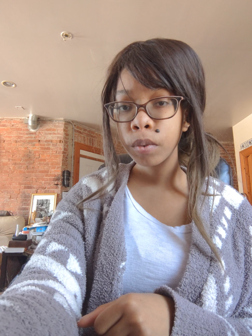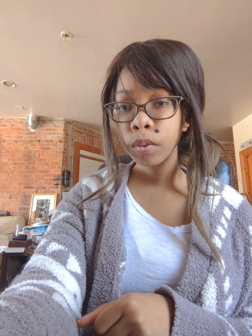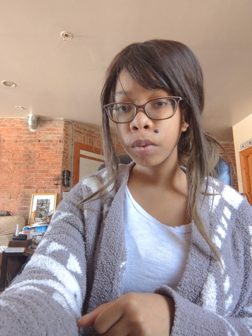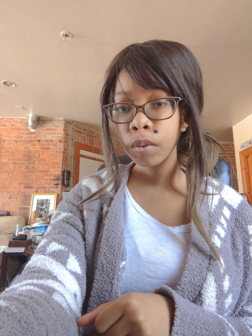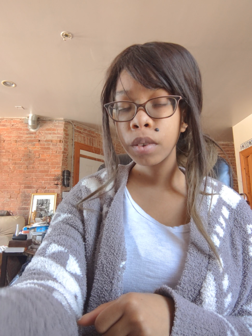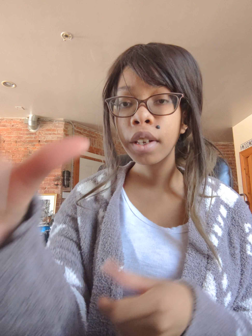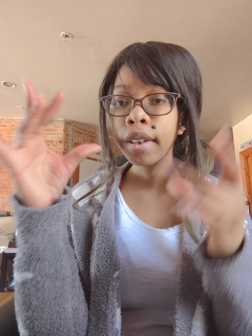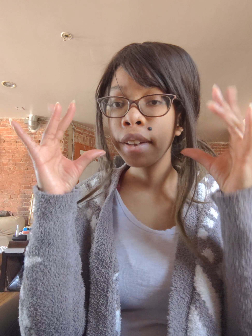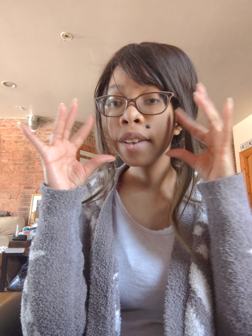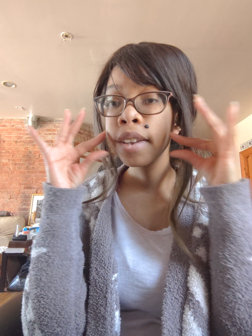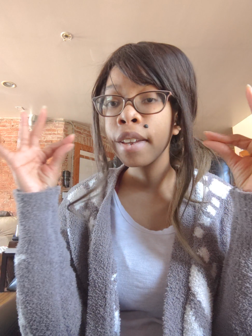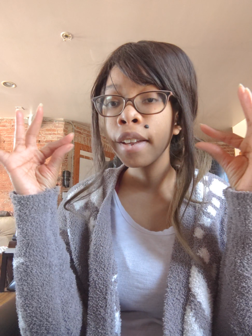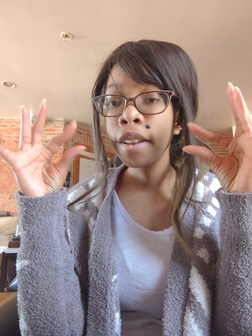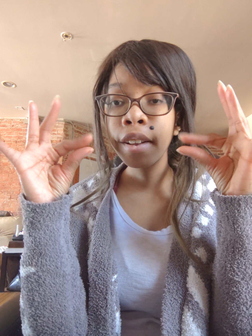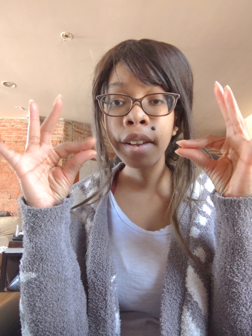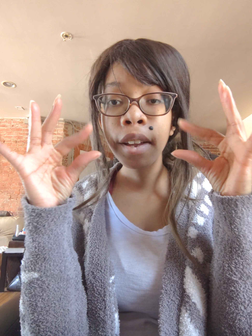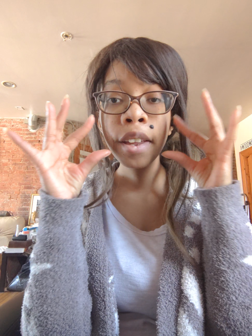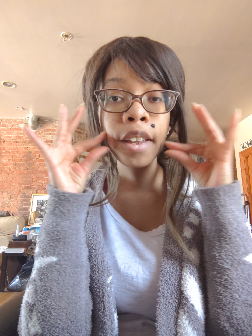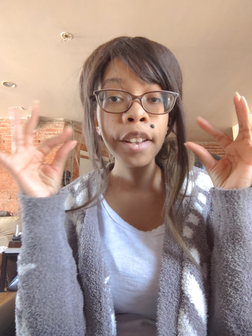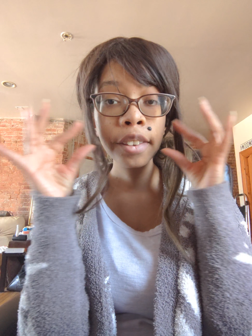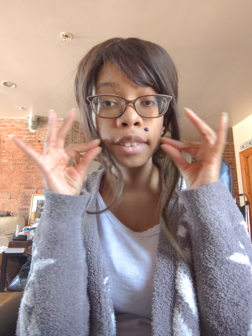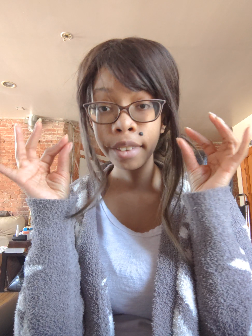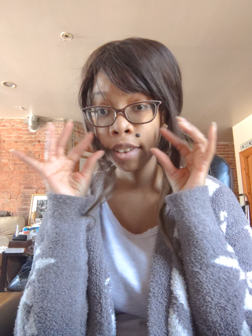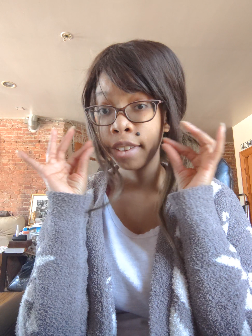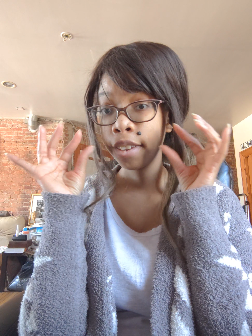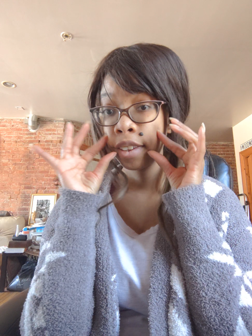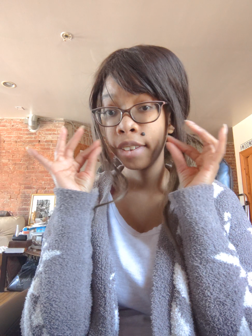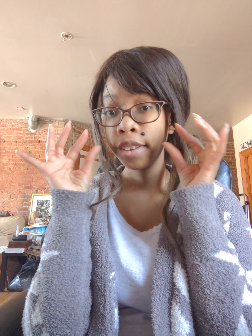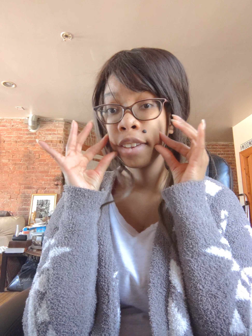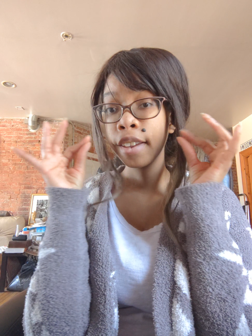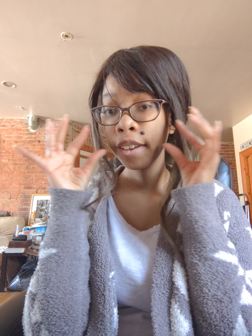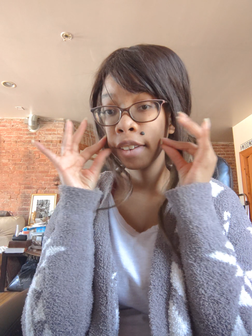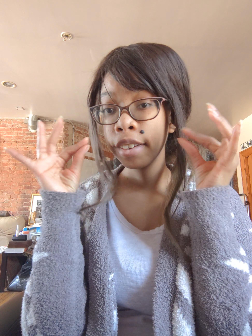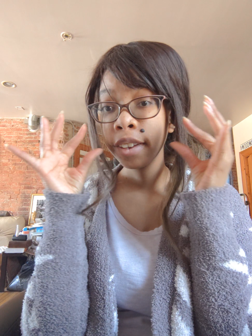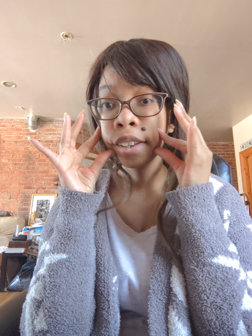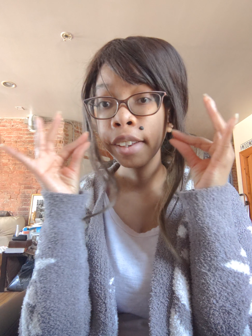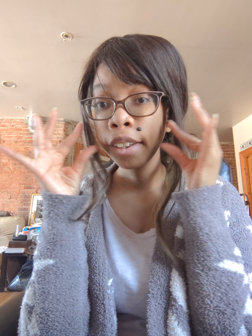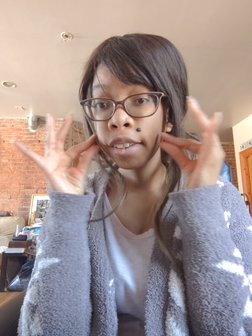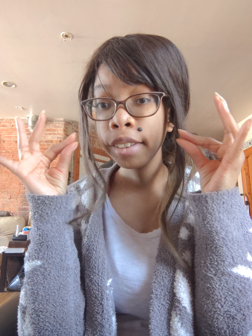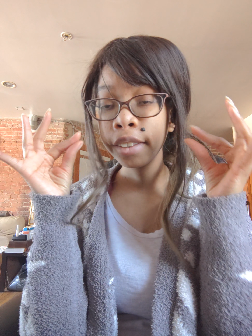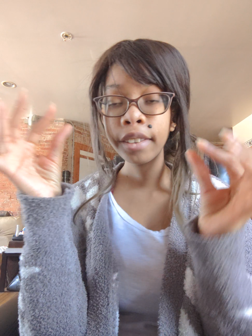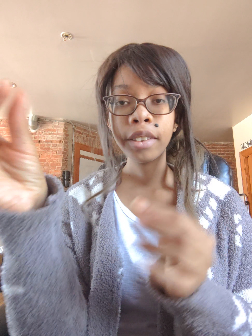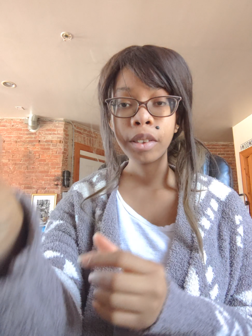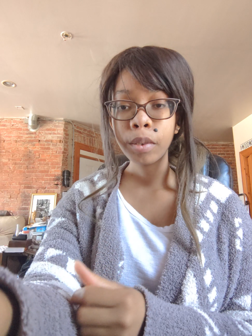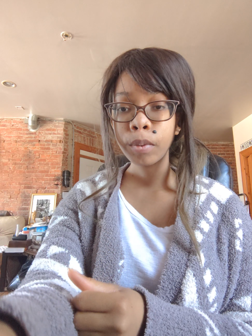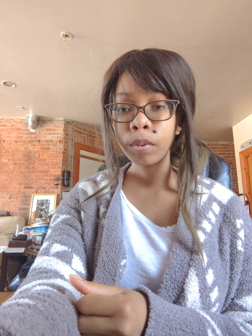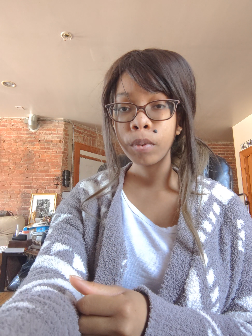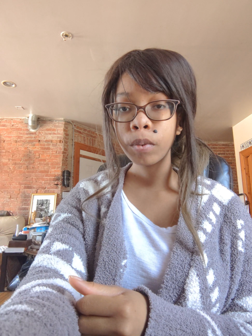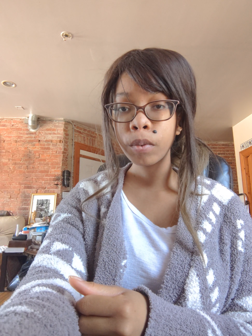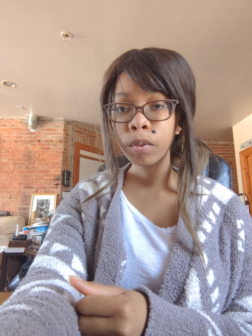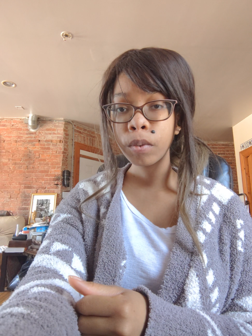cat